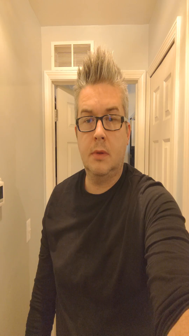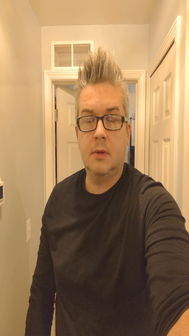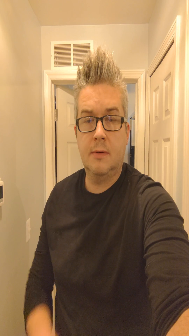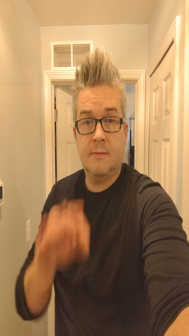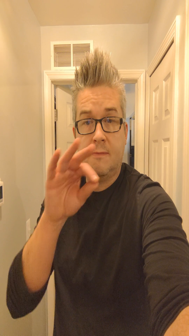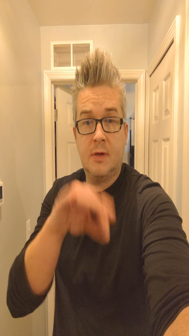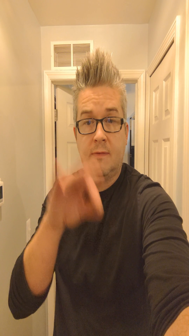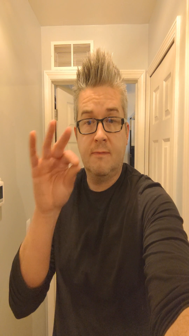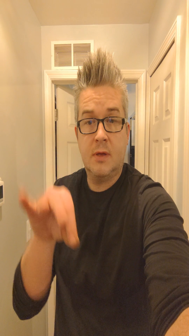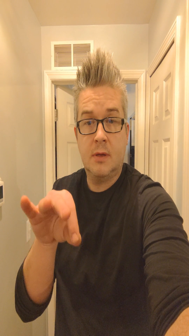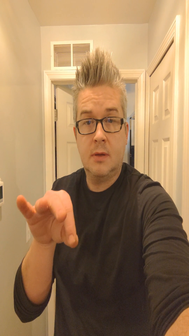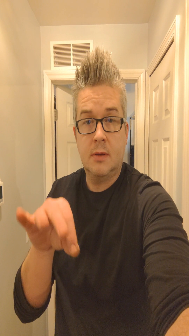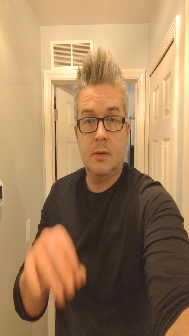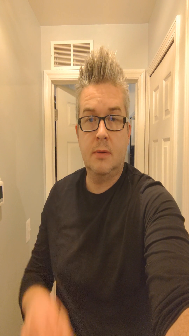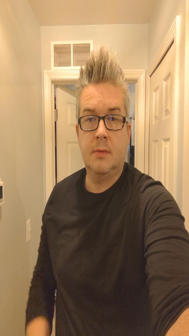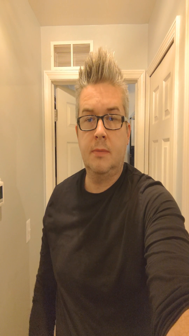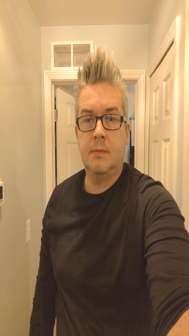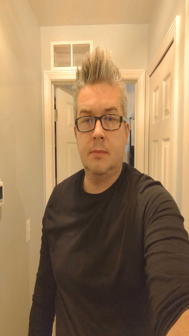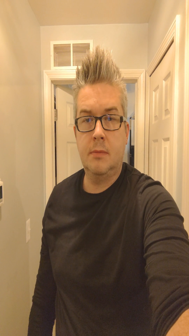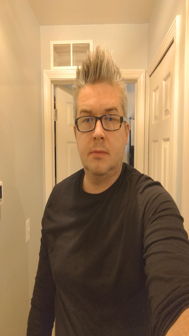french fries